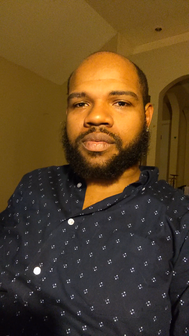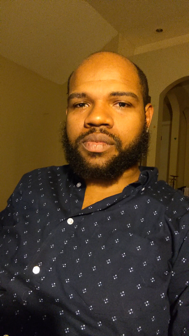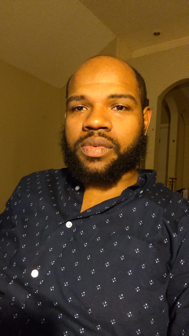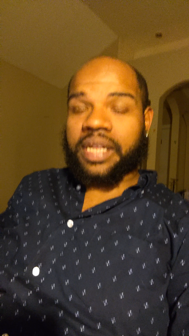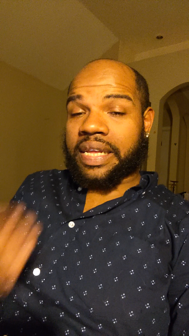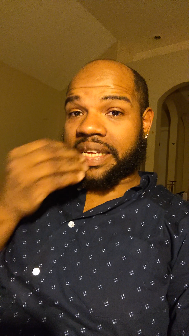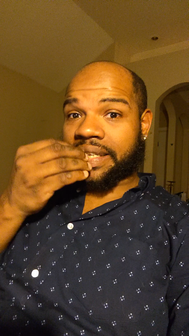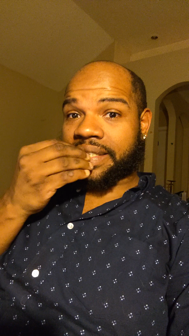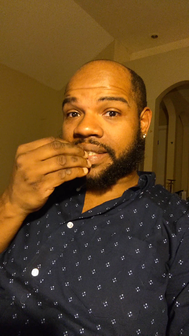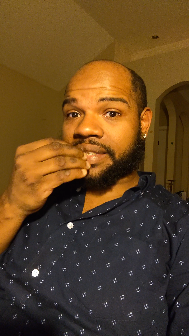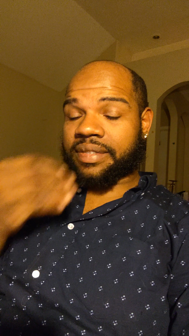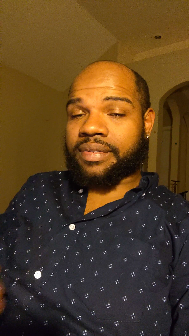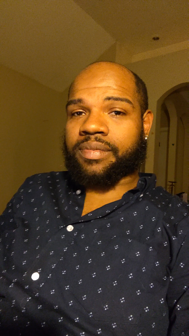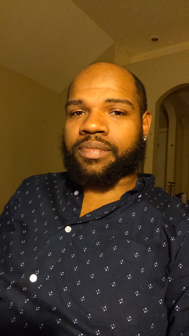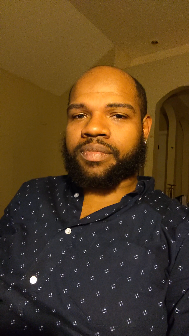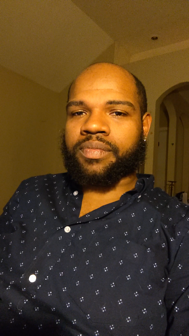eat